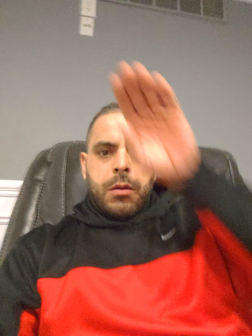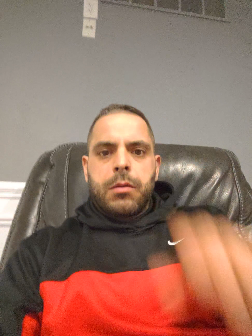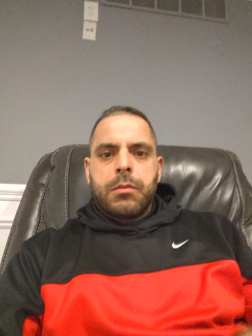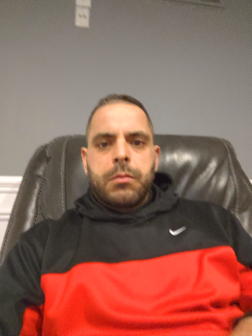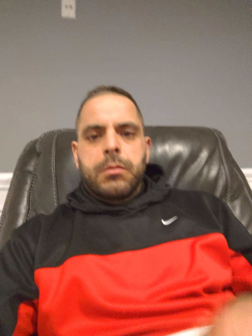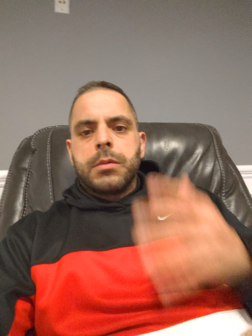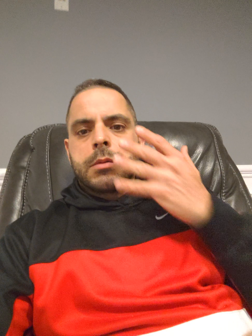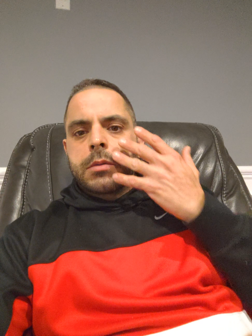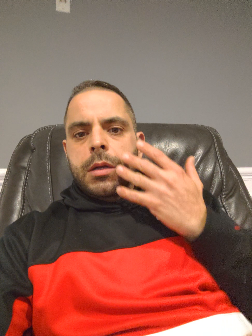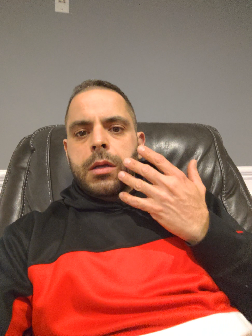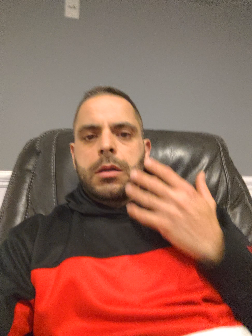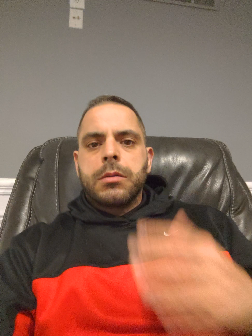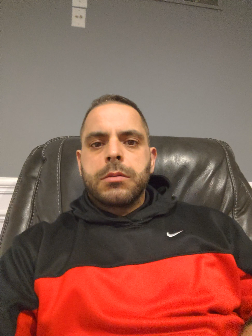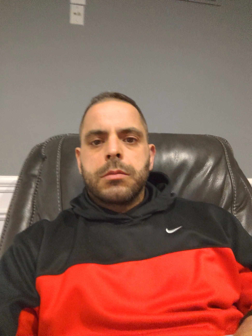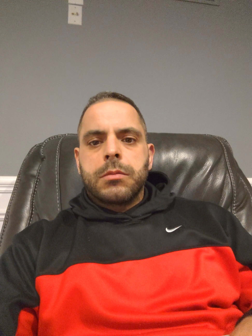sad